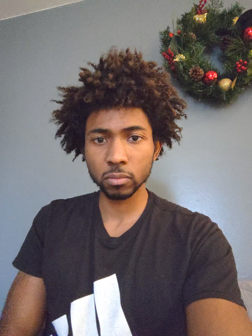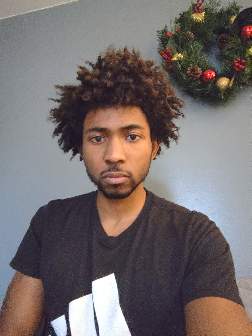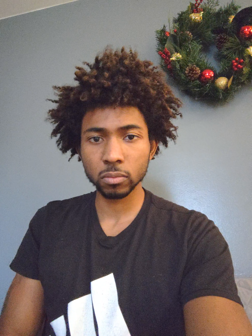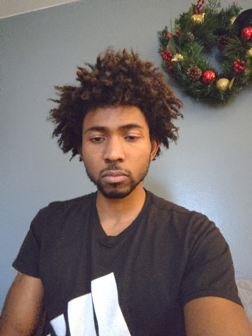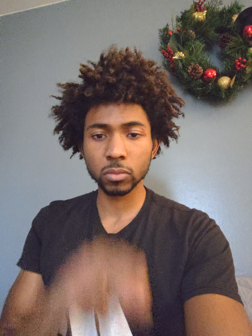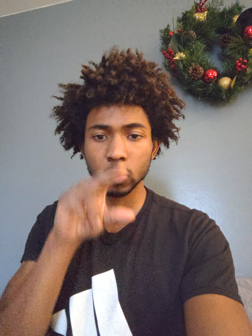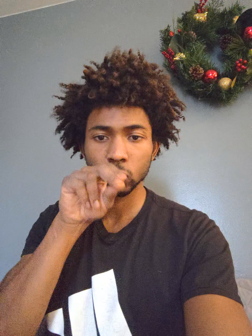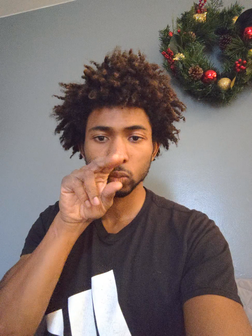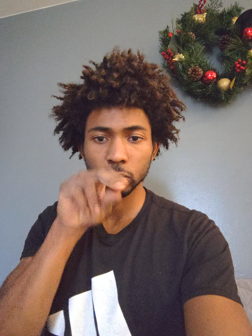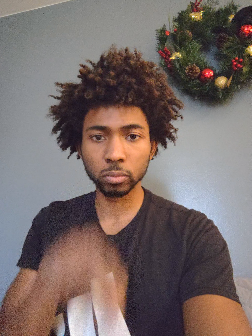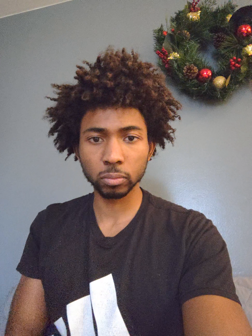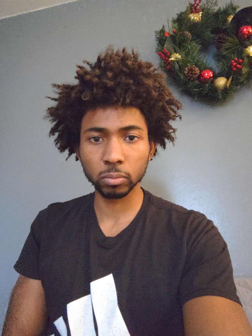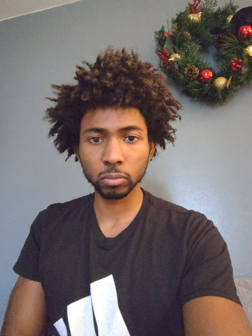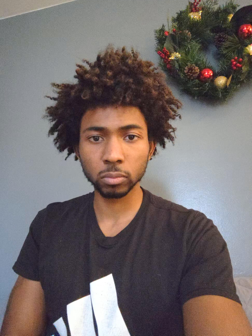duck